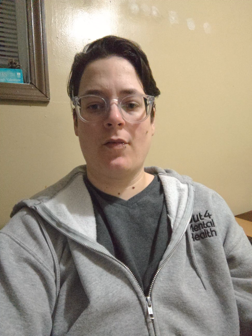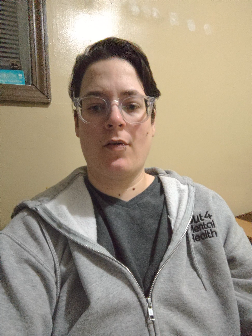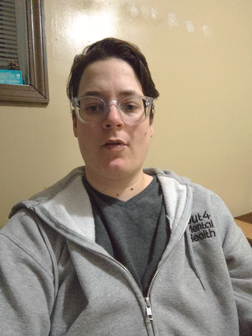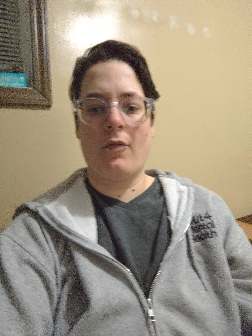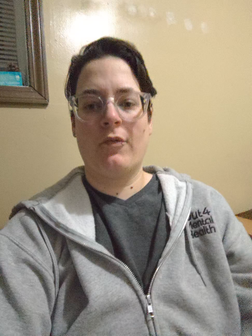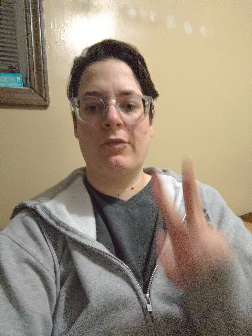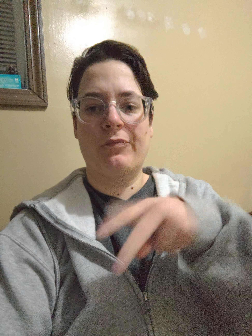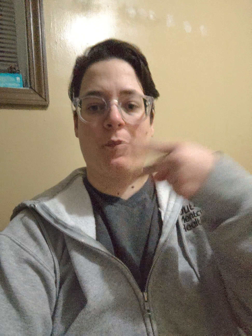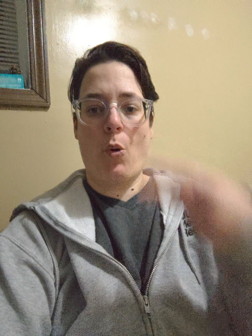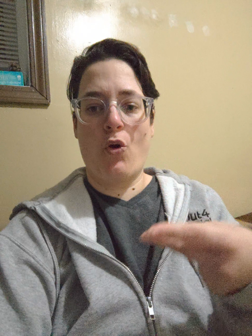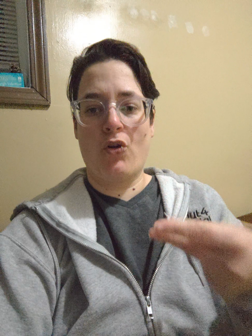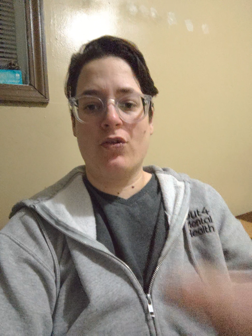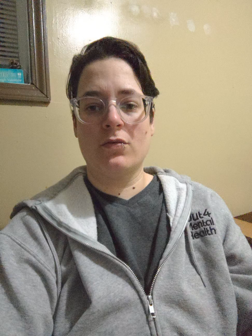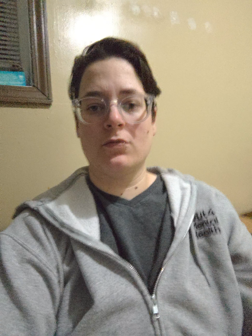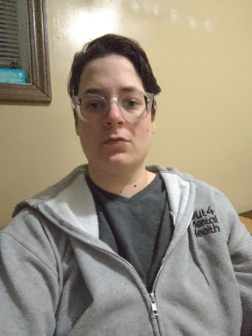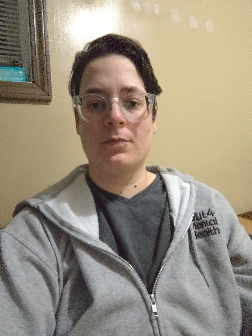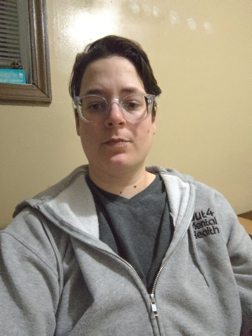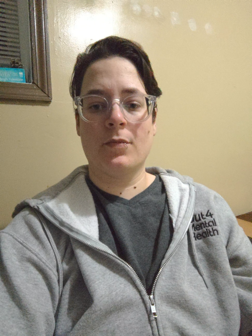fall